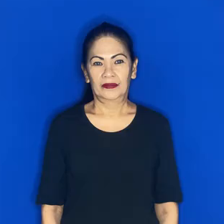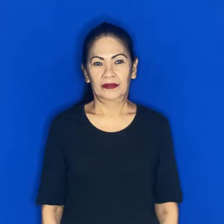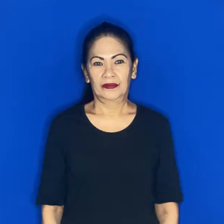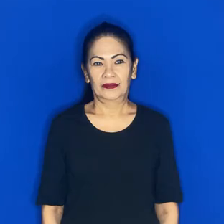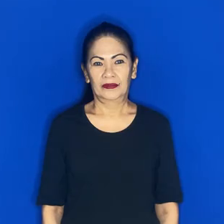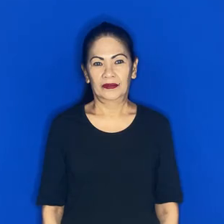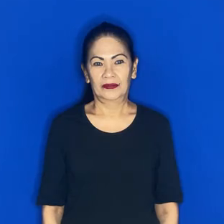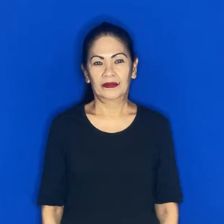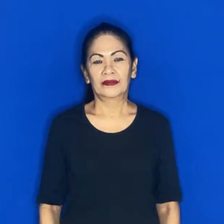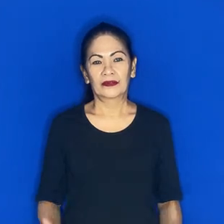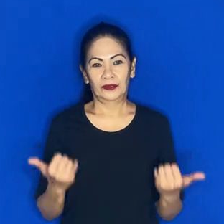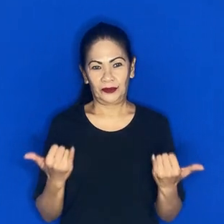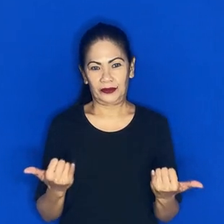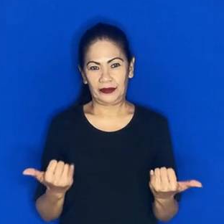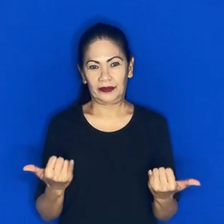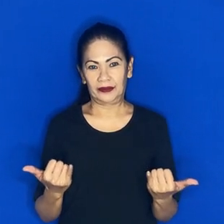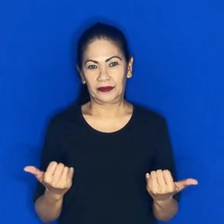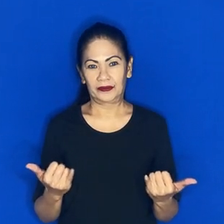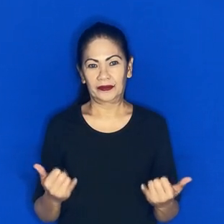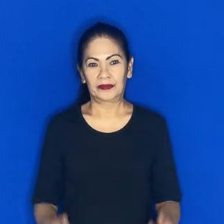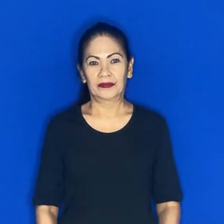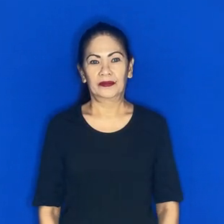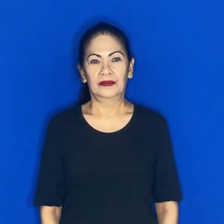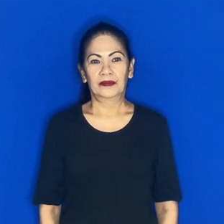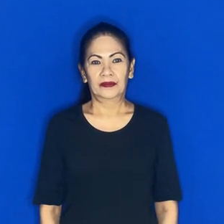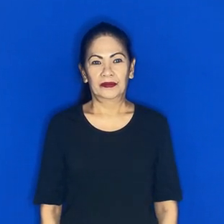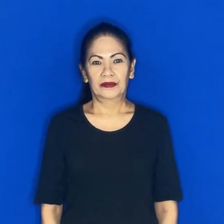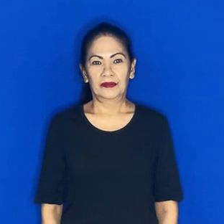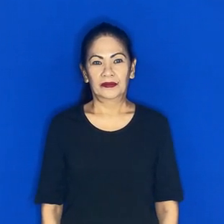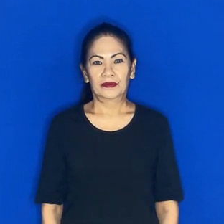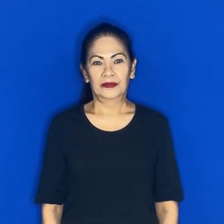today